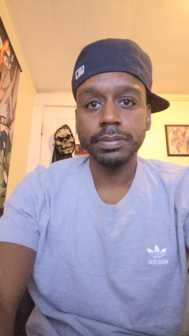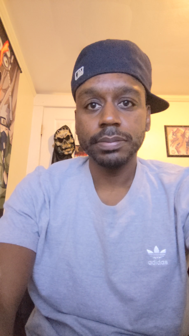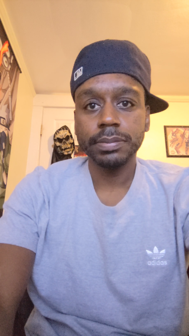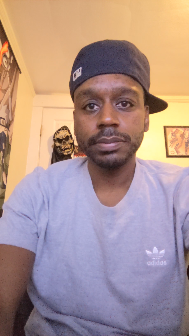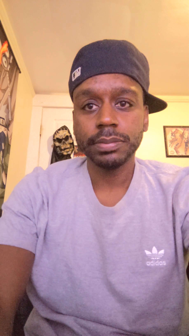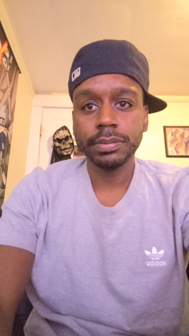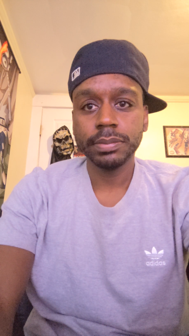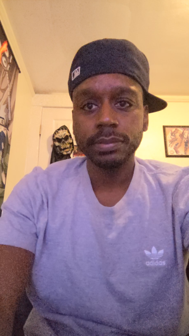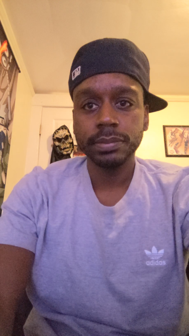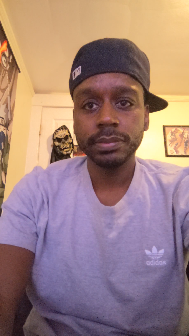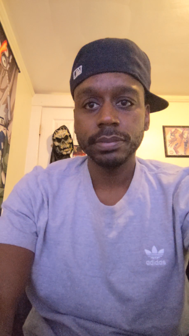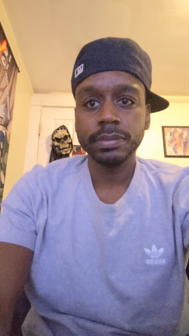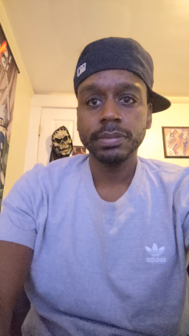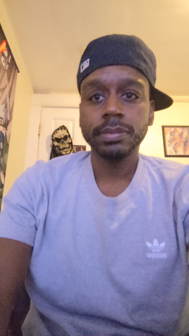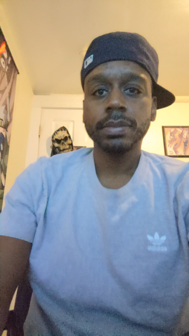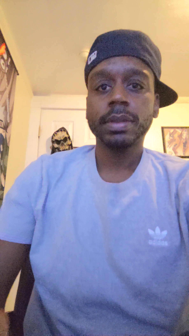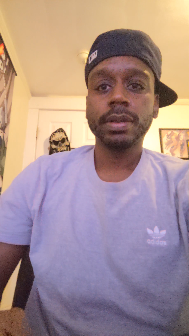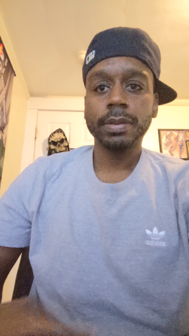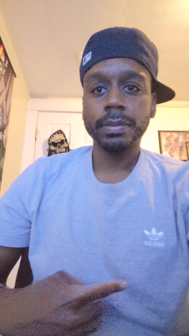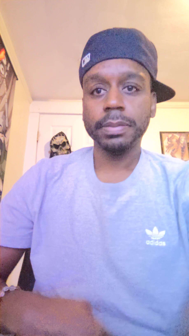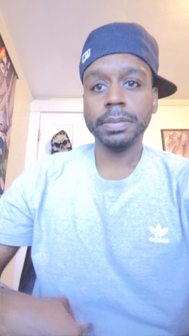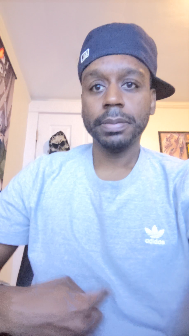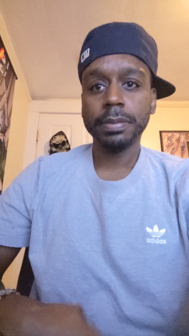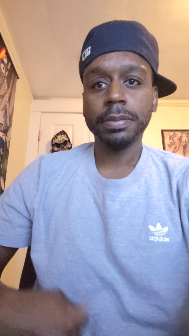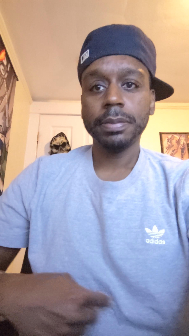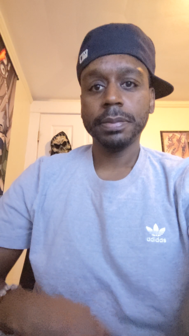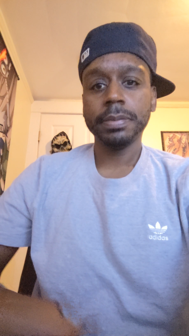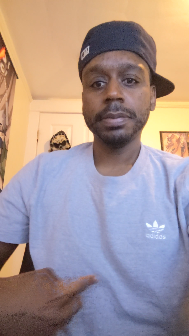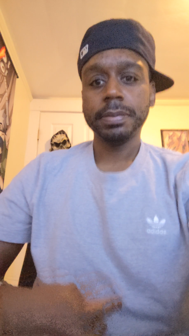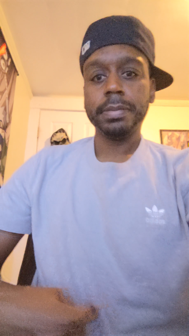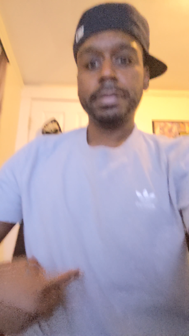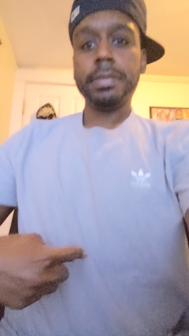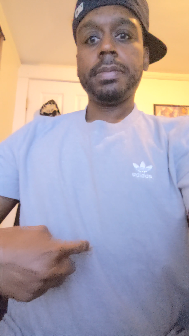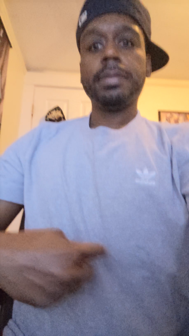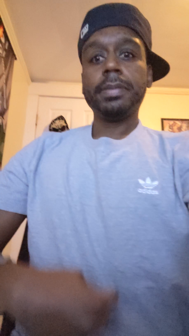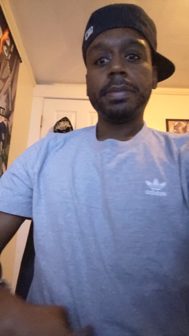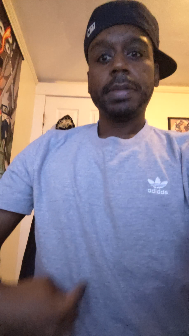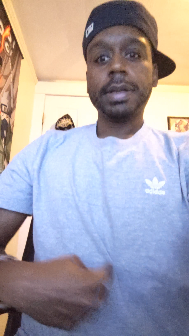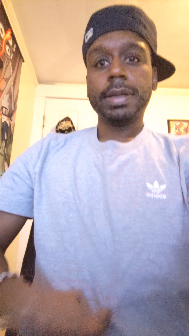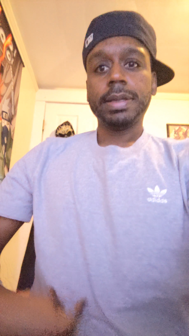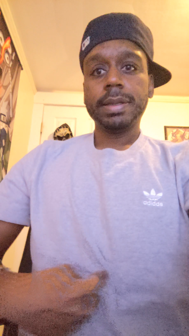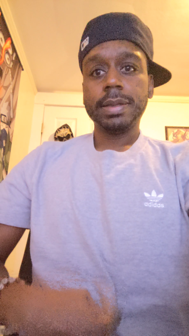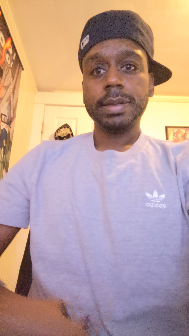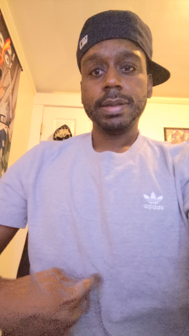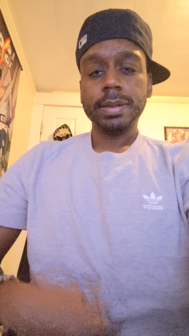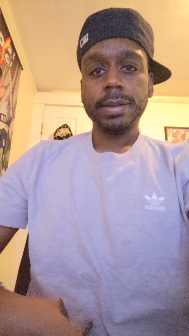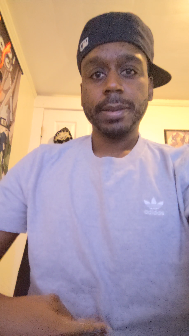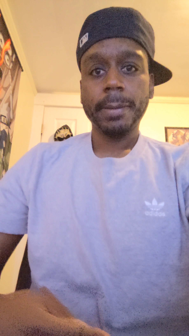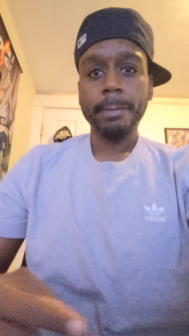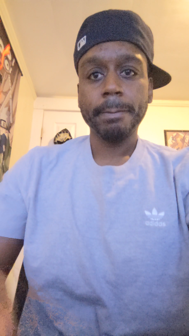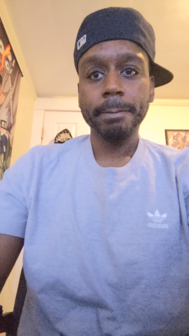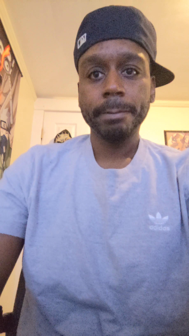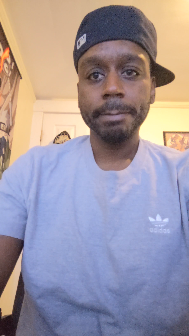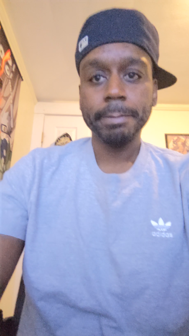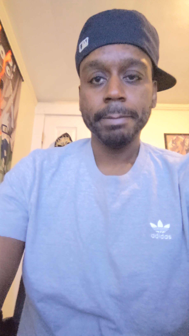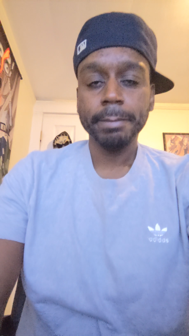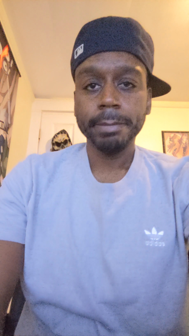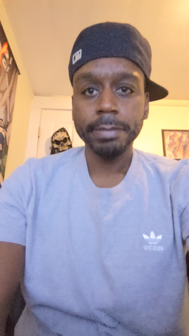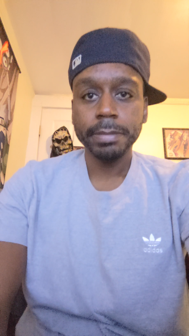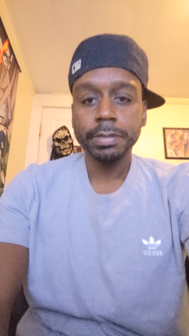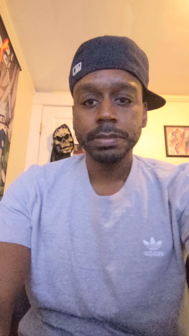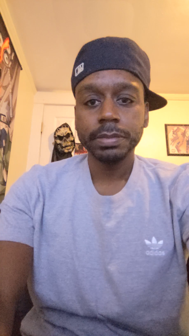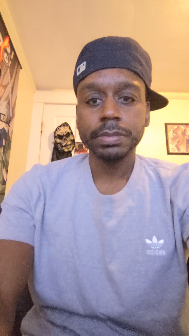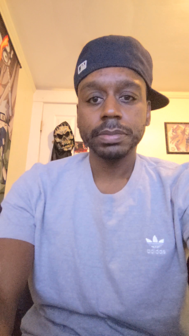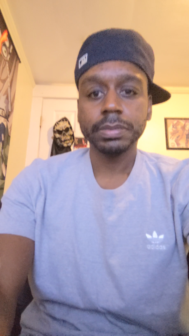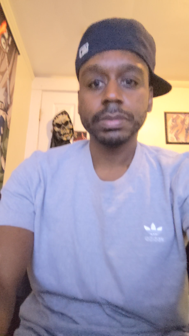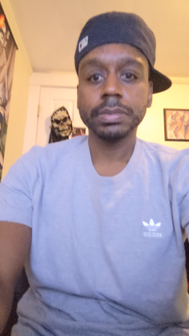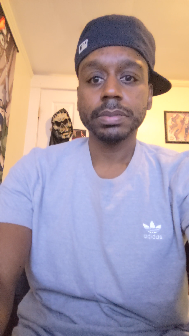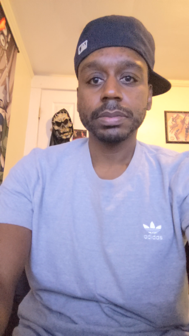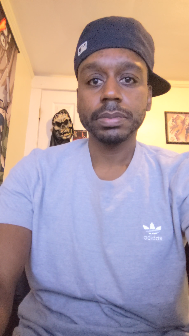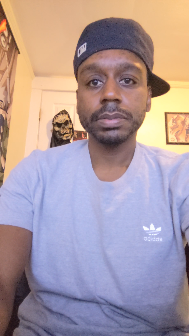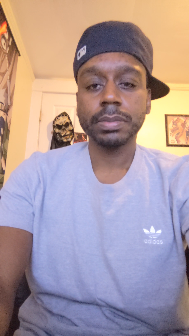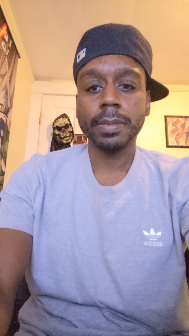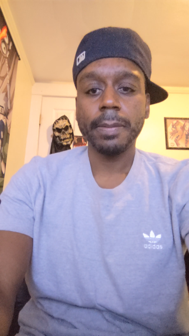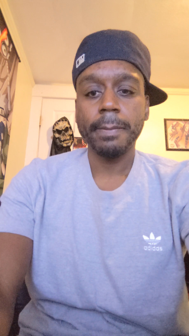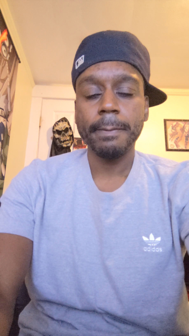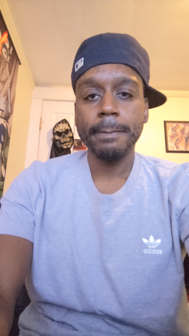belly button